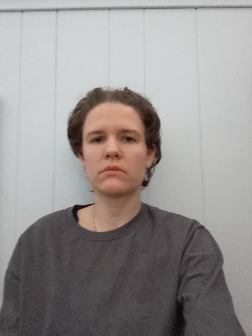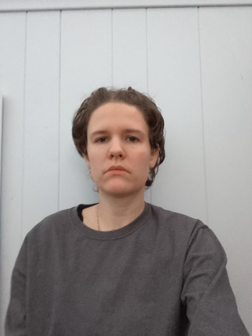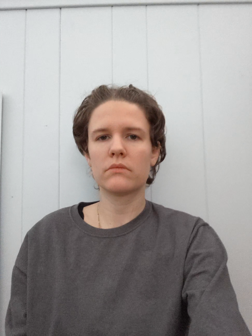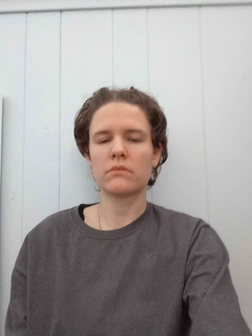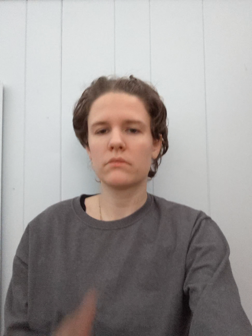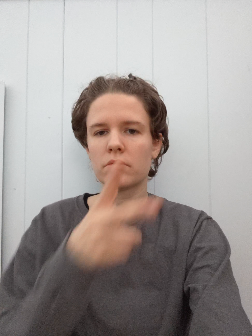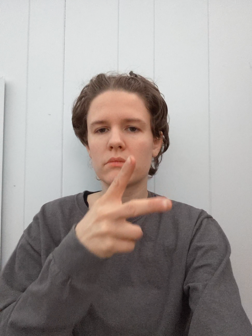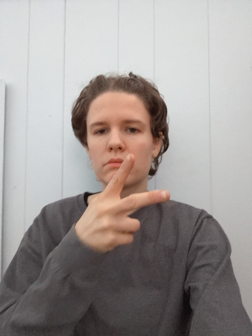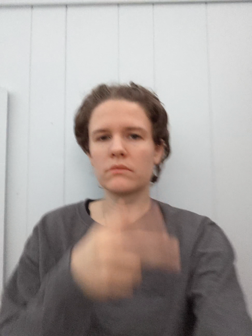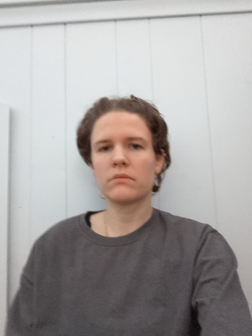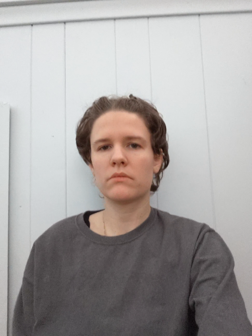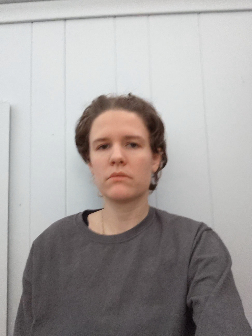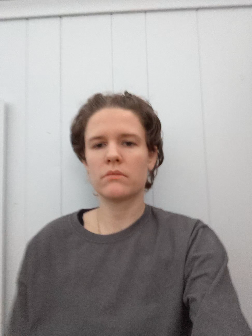hen